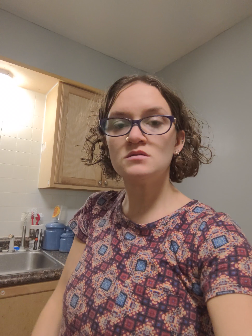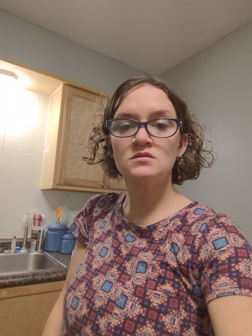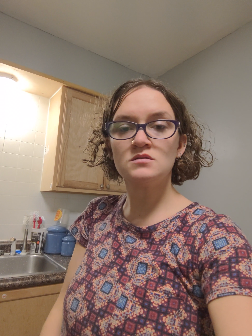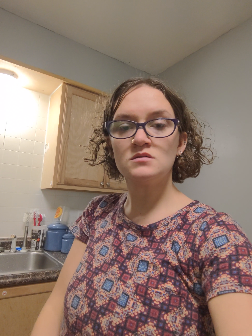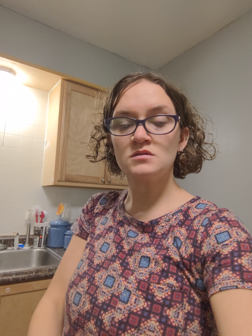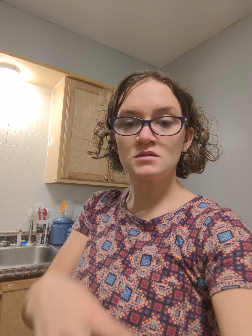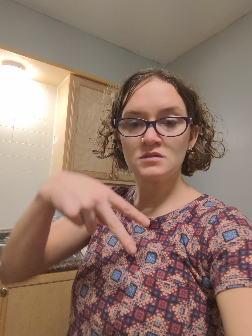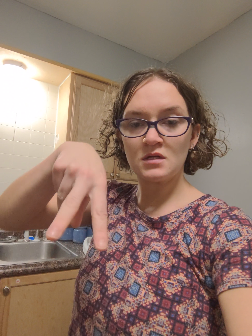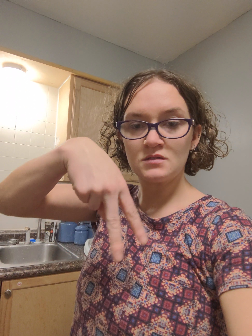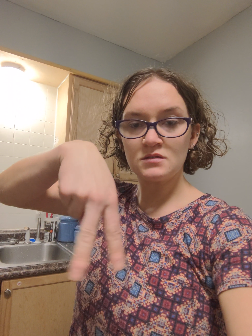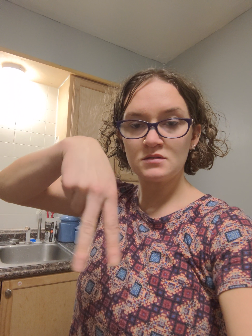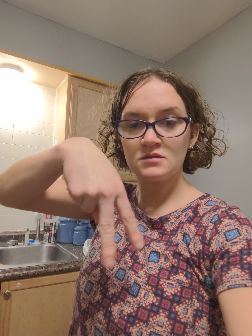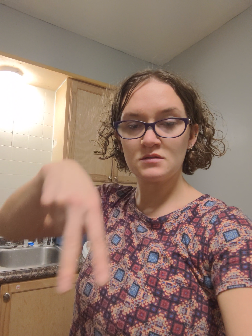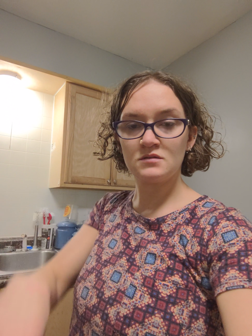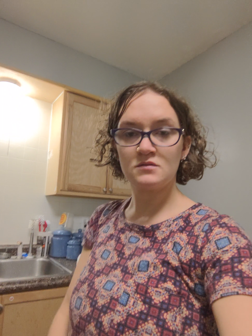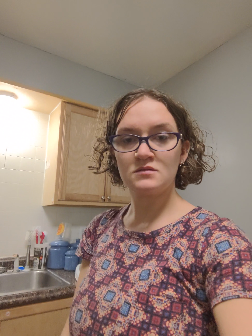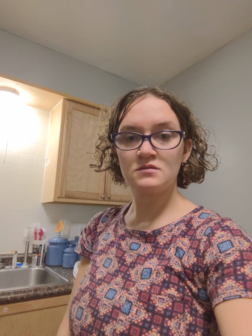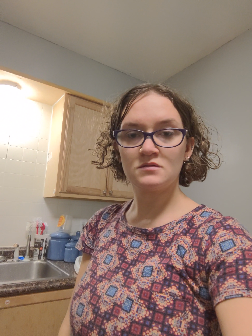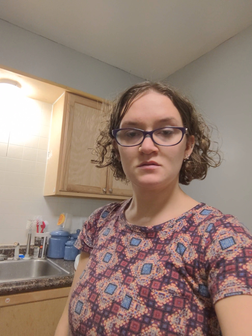dance